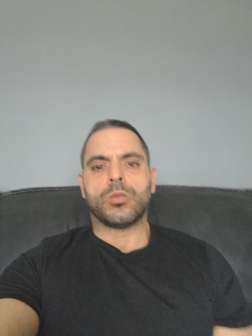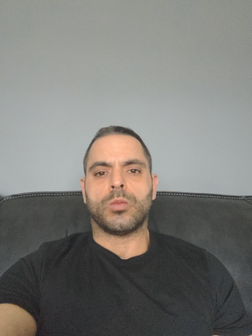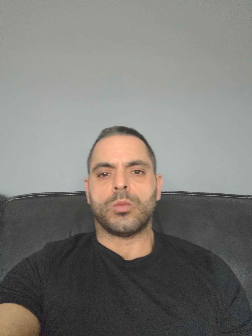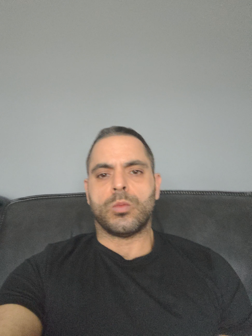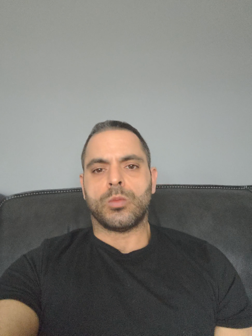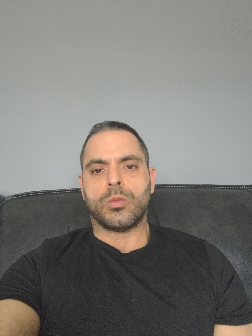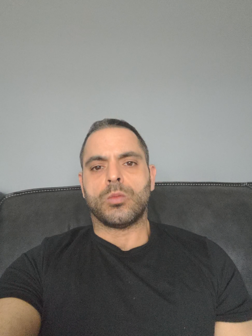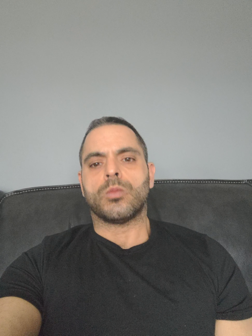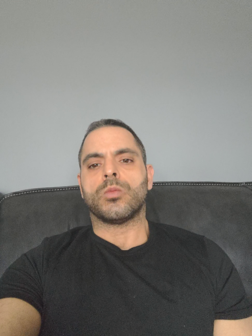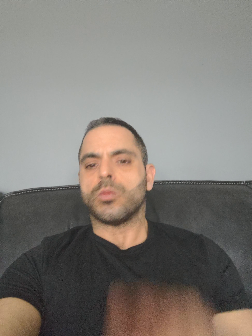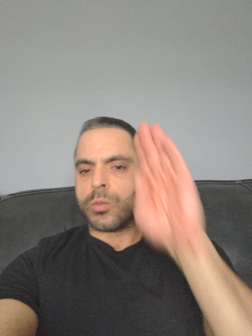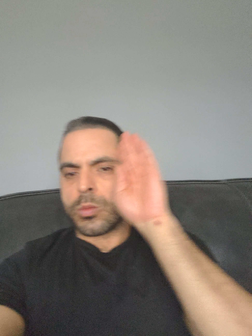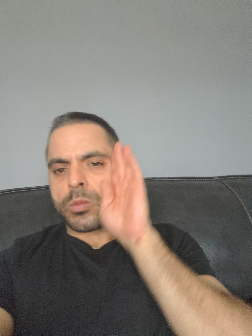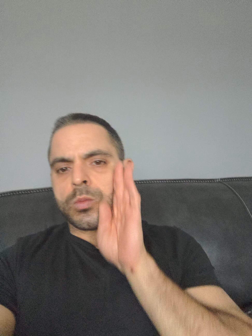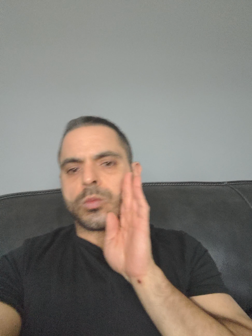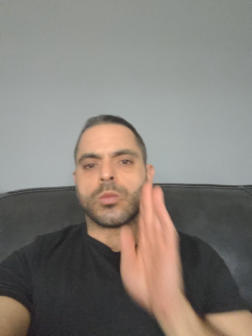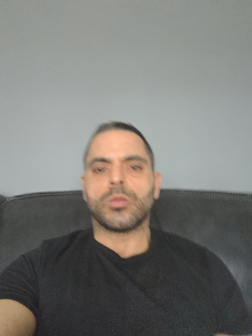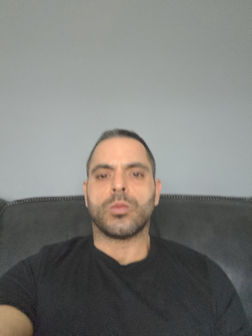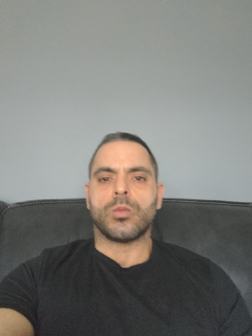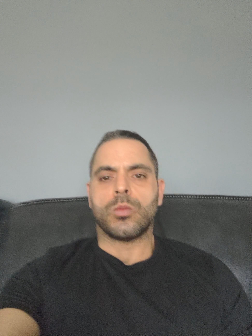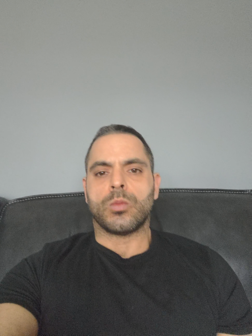brown